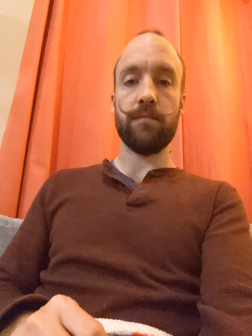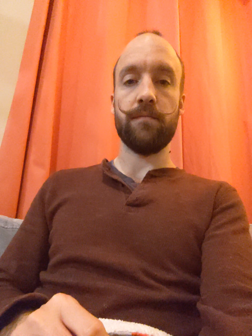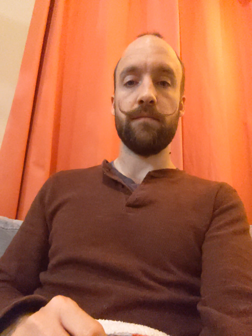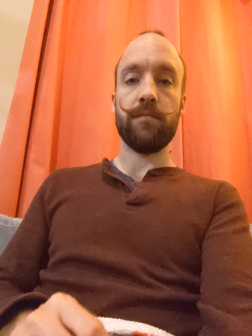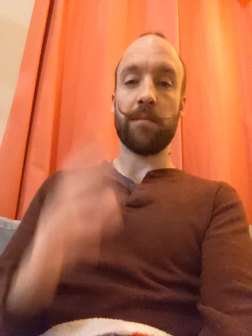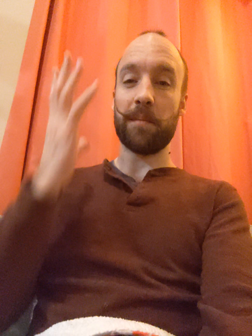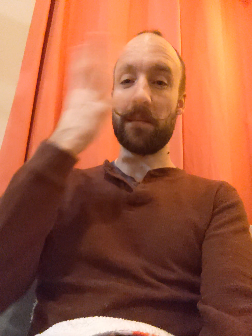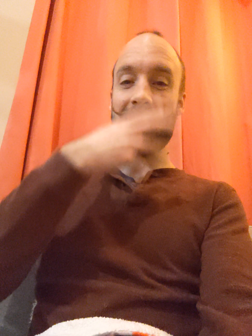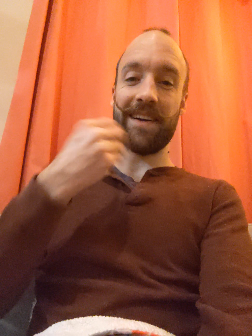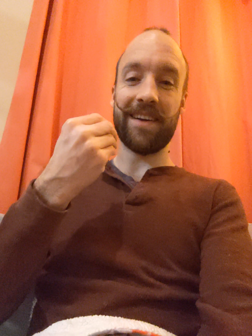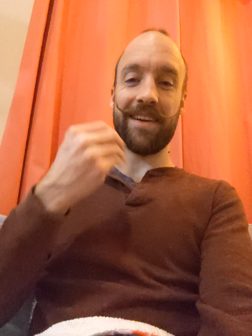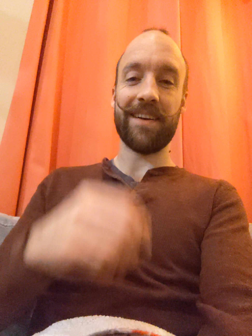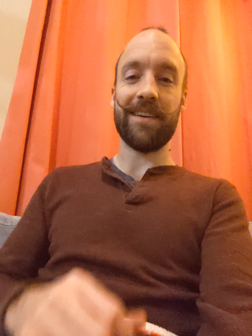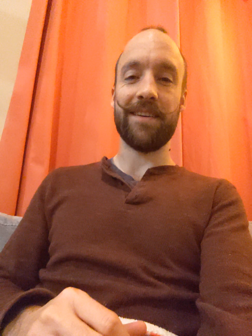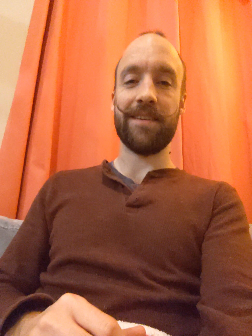pretty